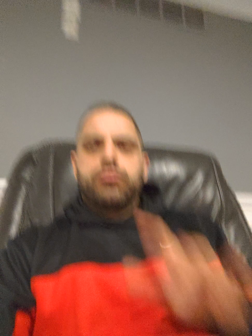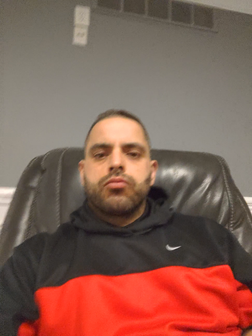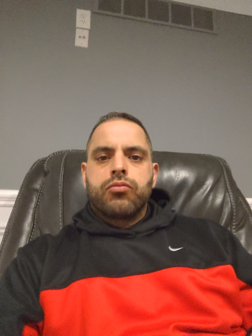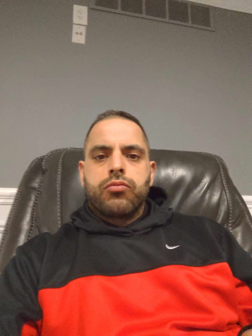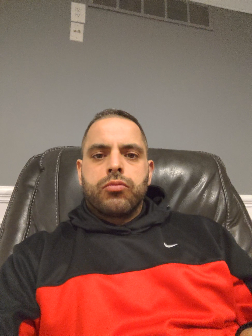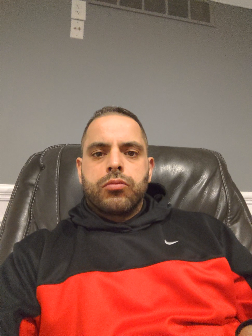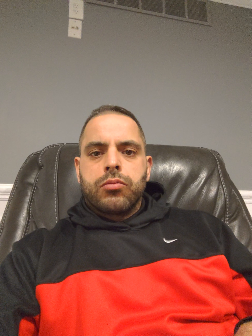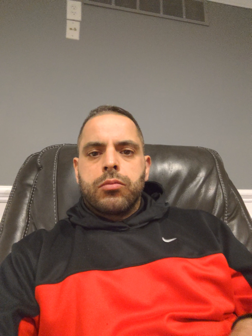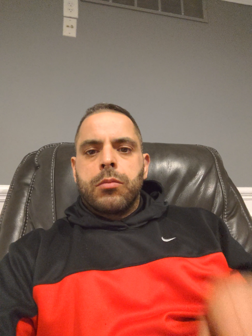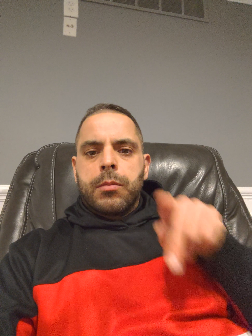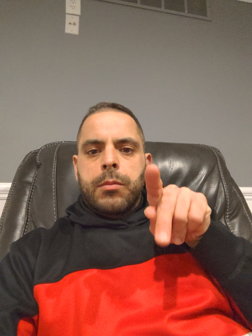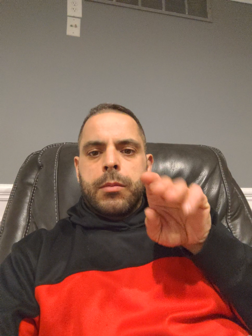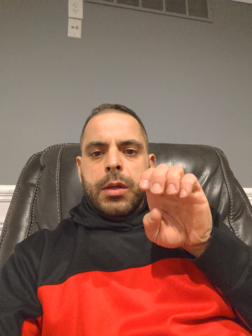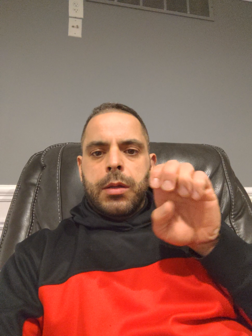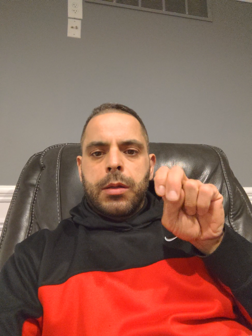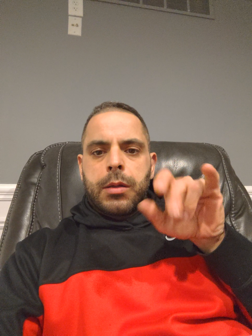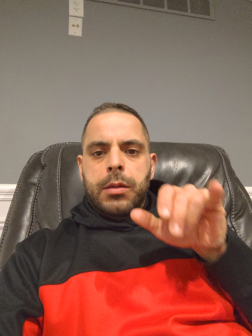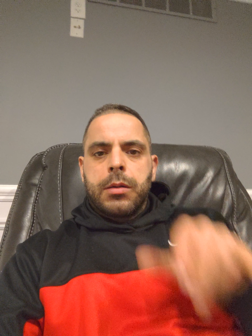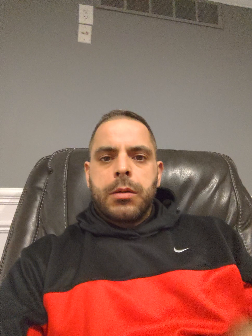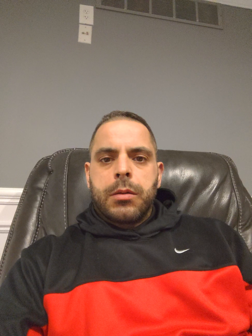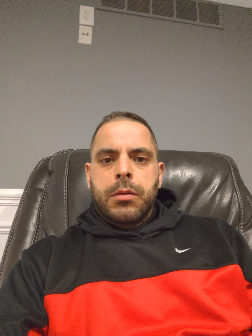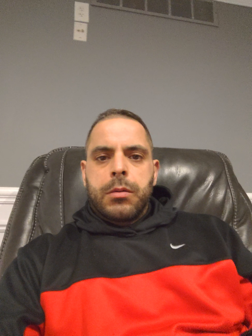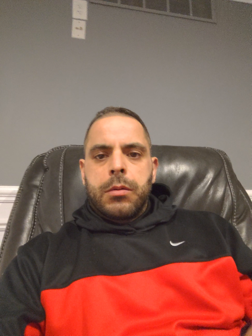penny